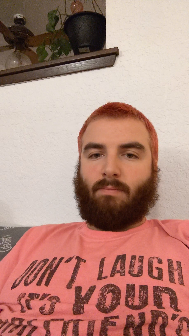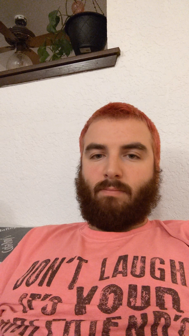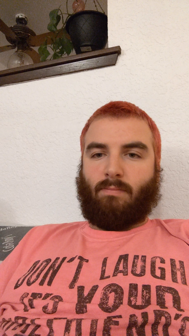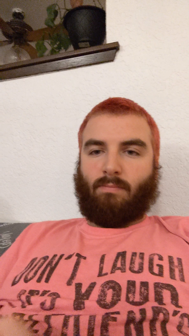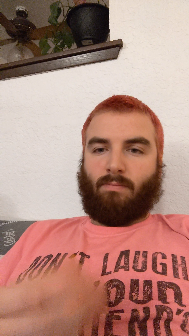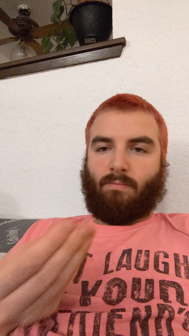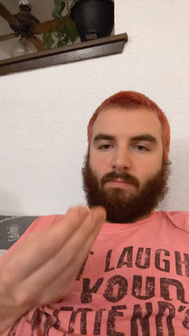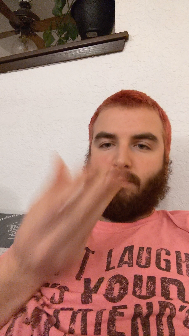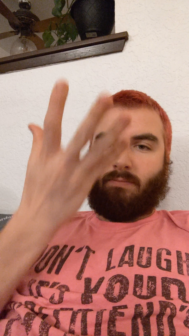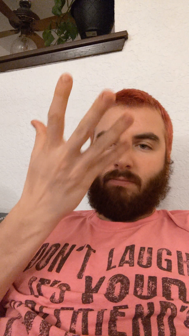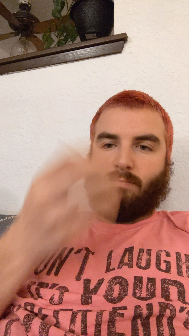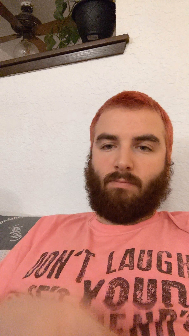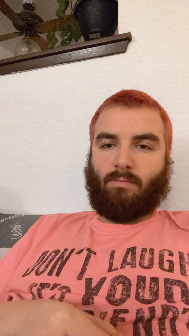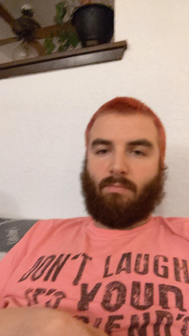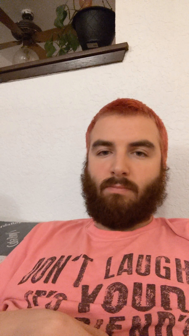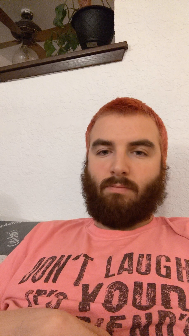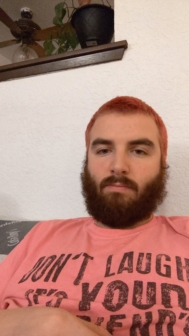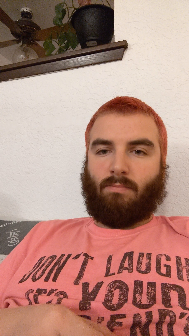plants